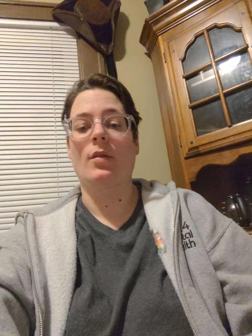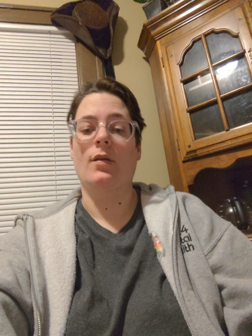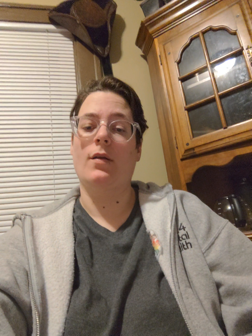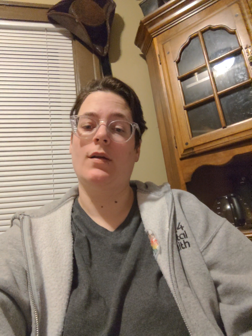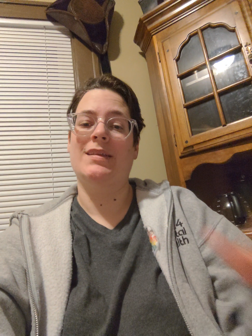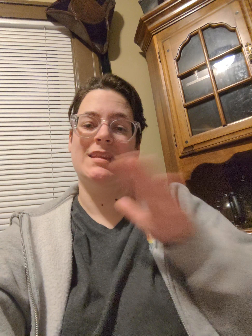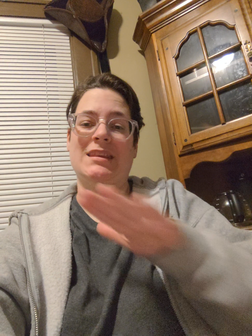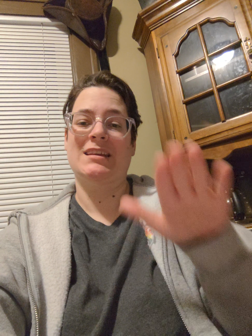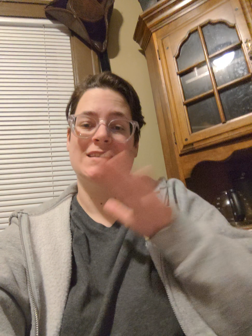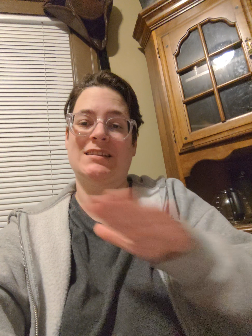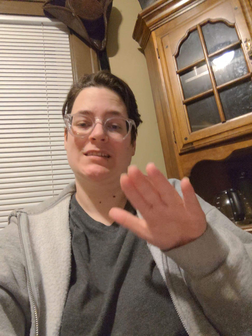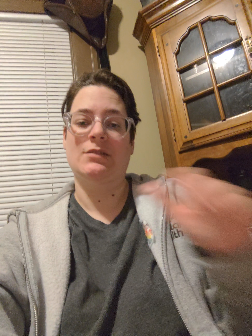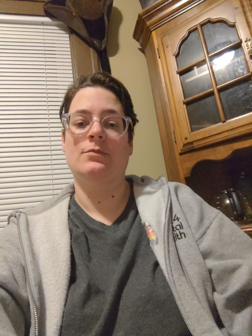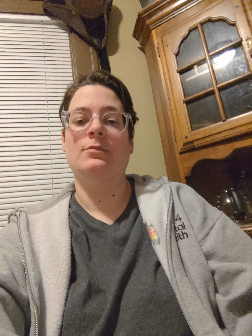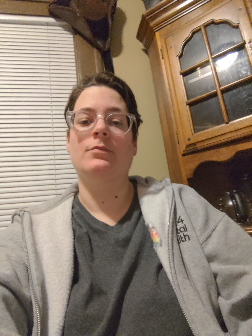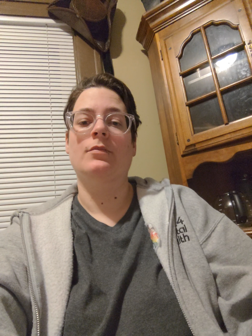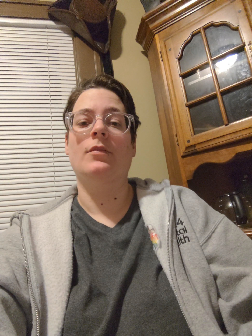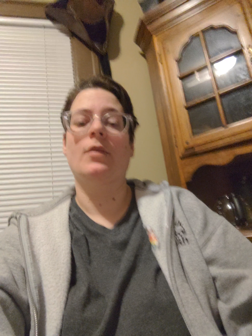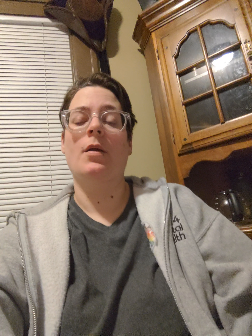clean